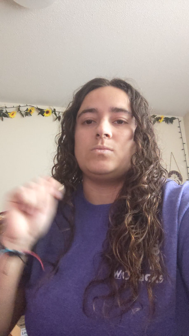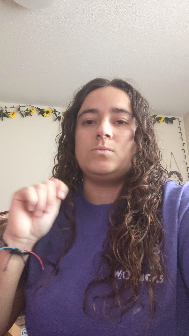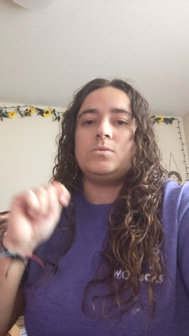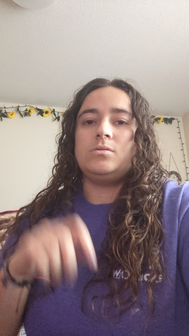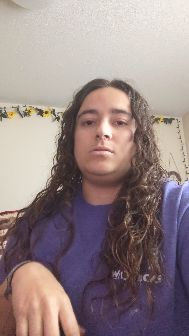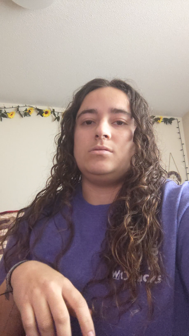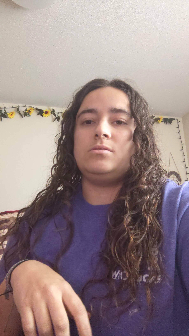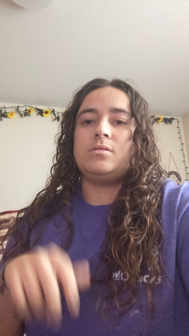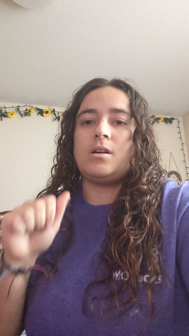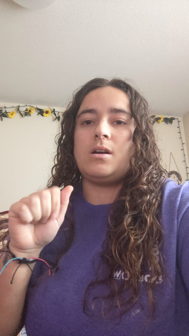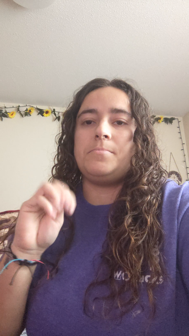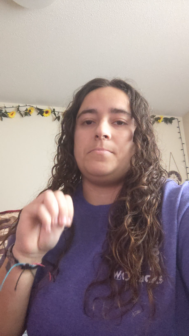am